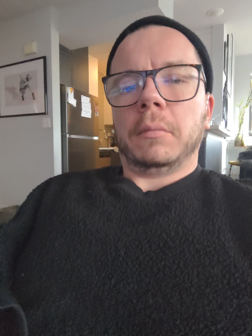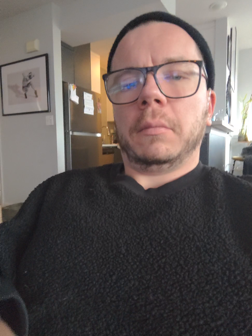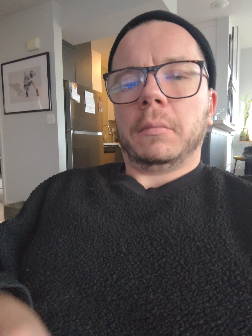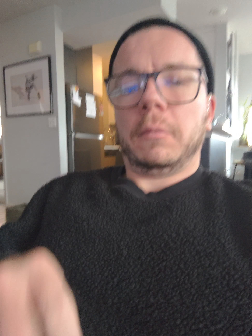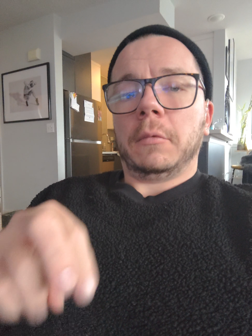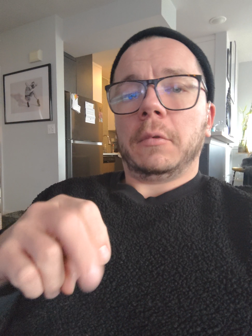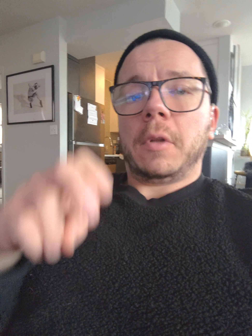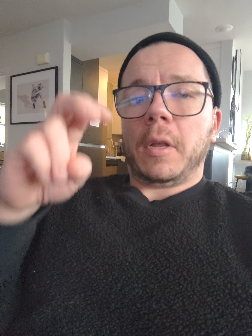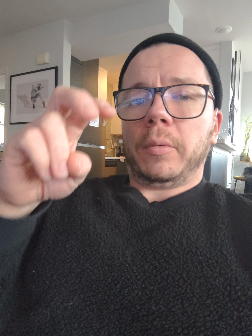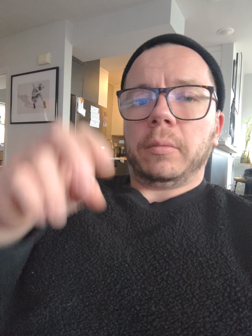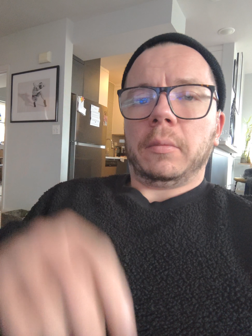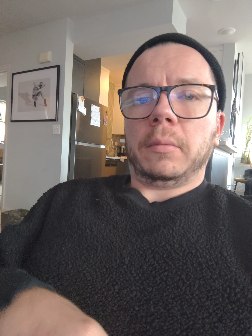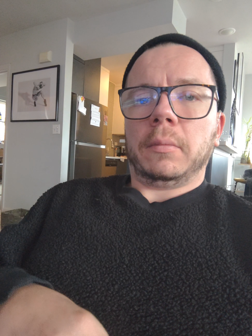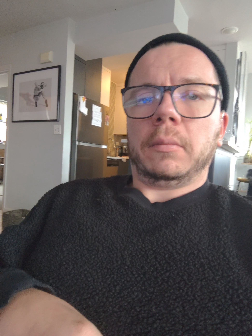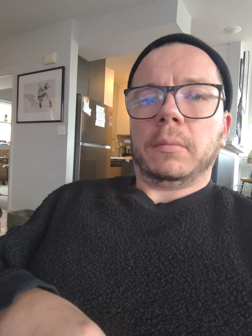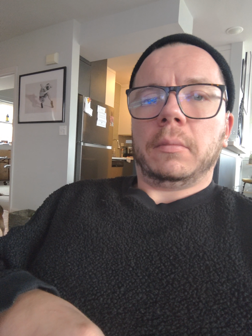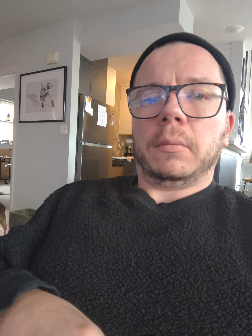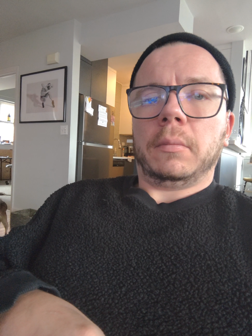stairs